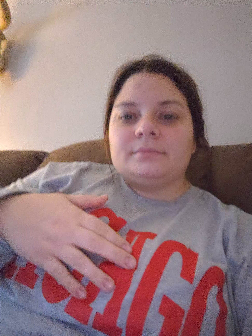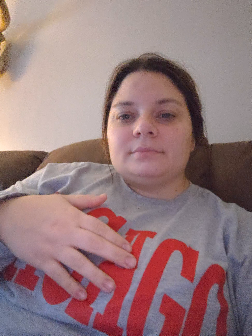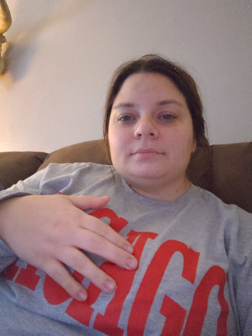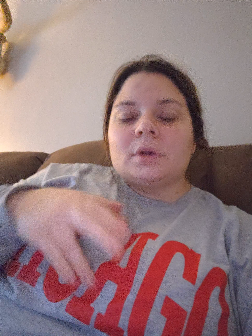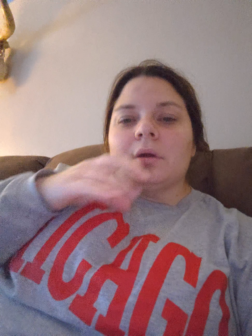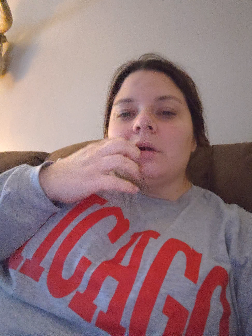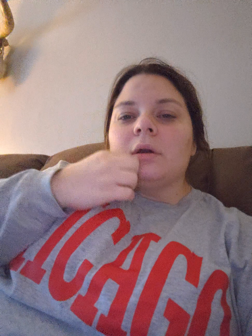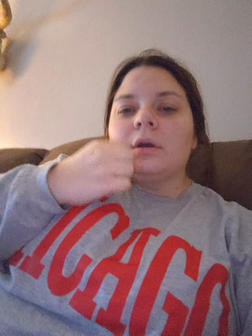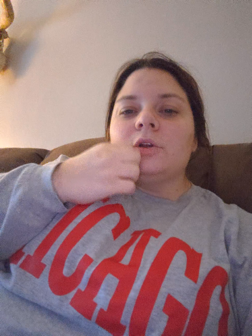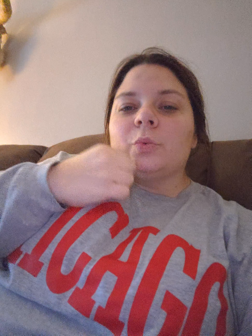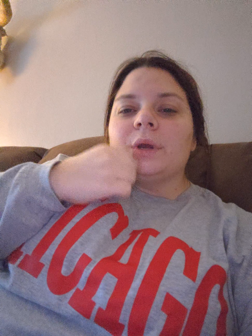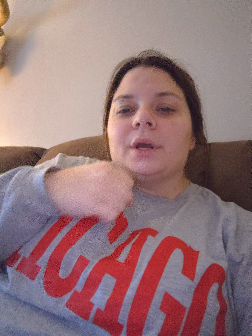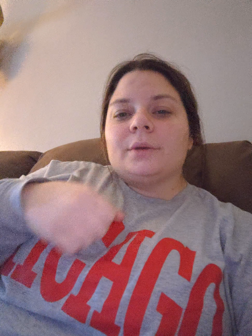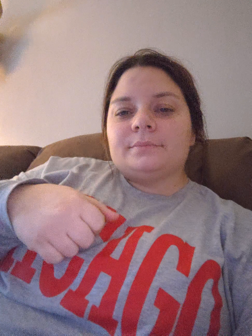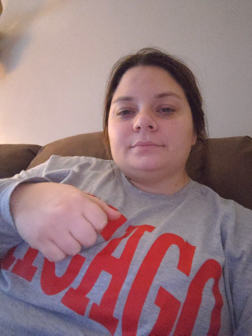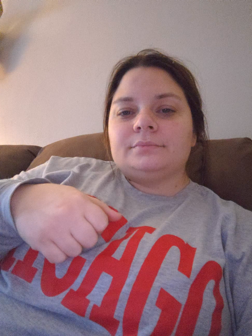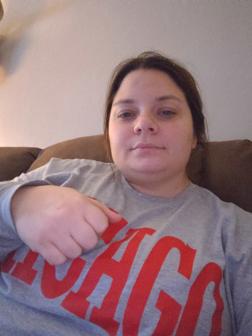underwear